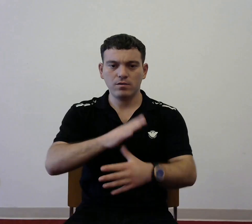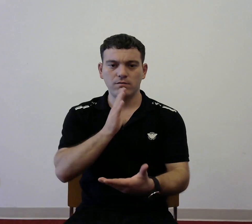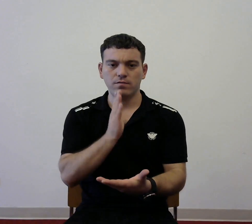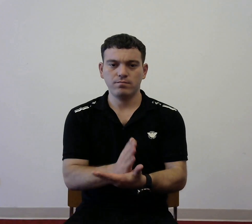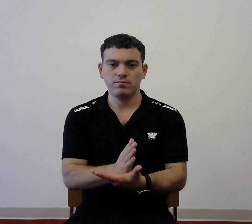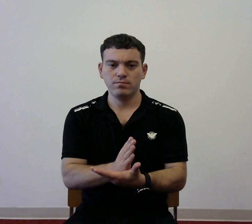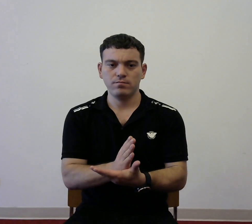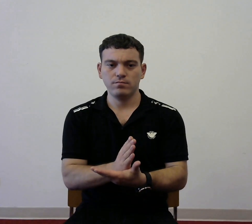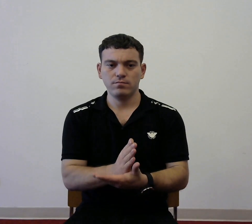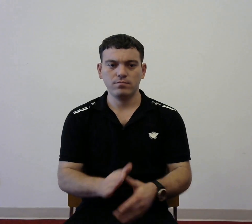var